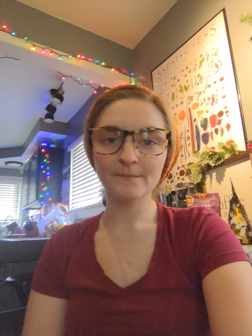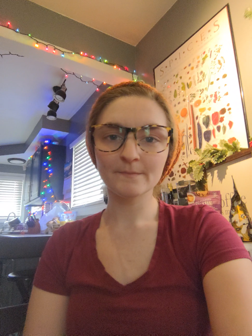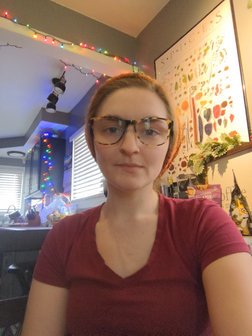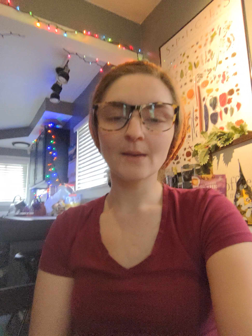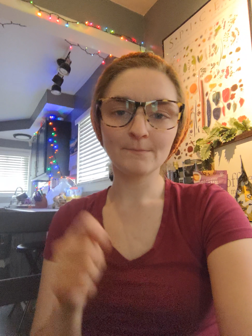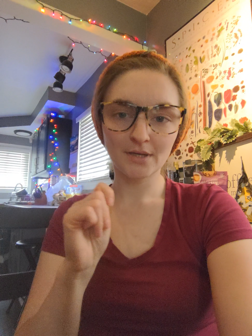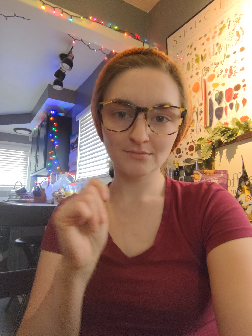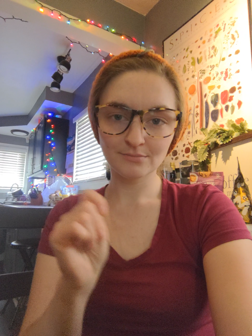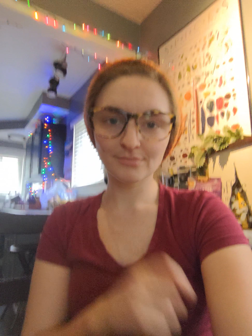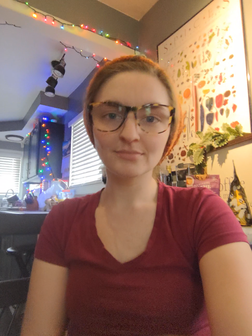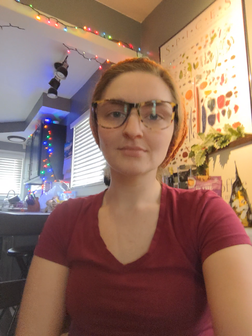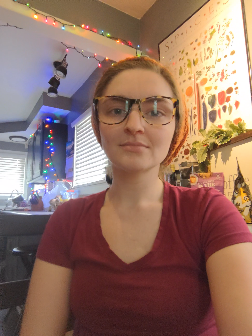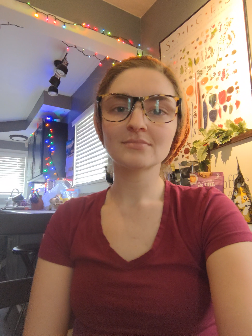potty